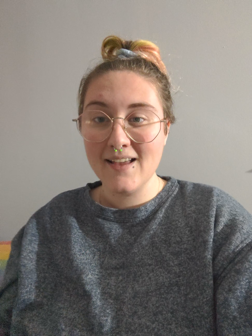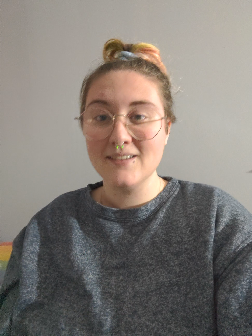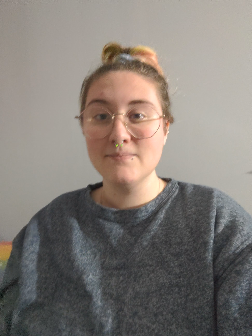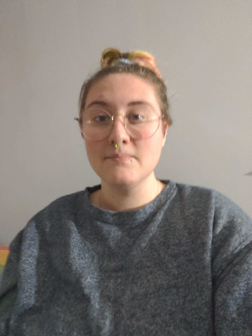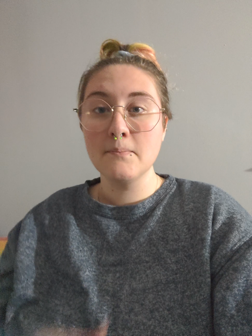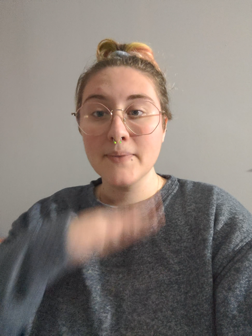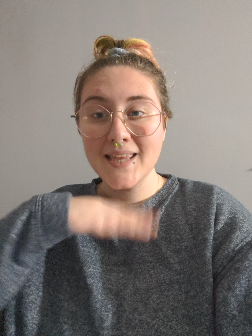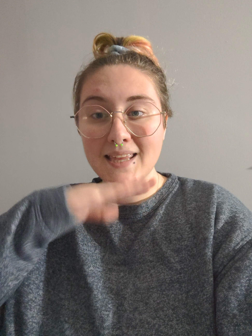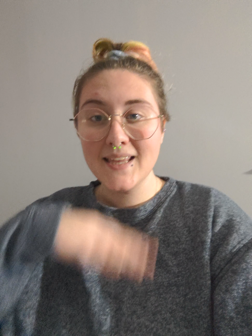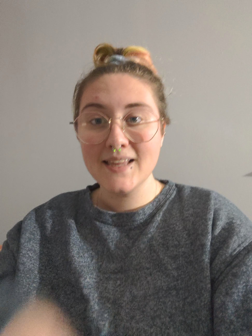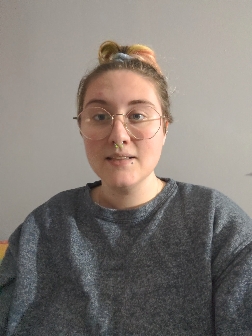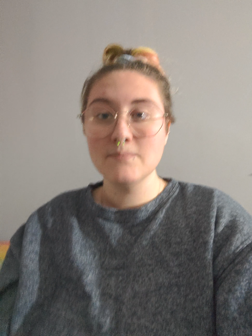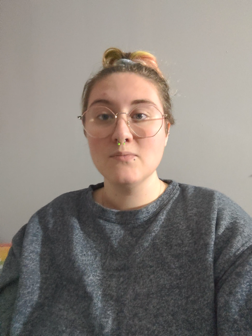pig